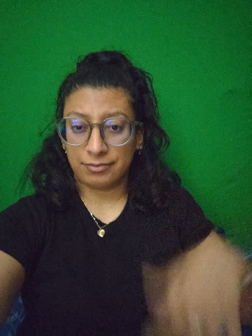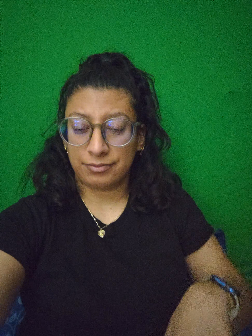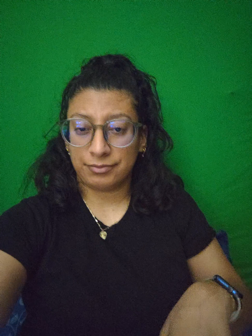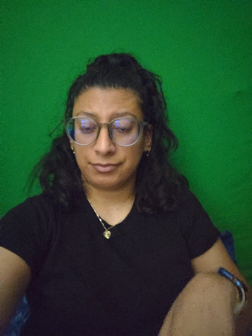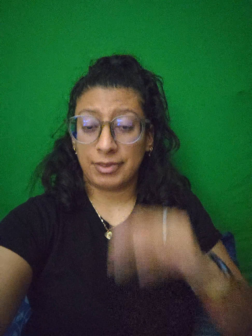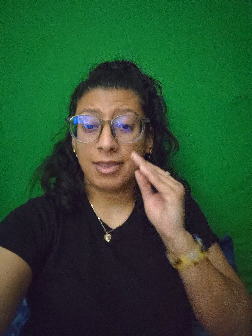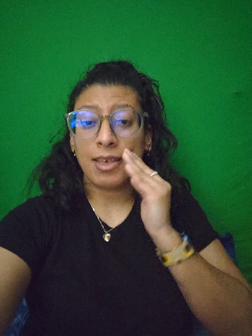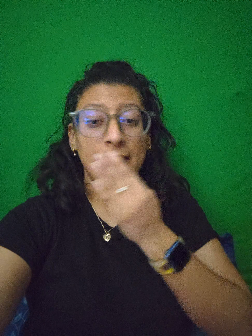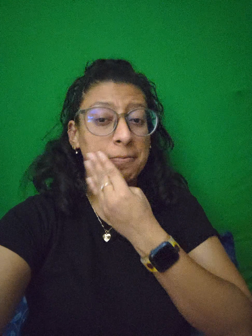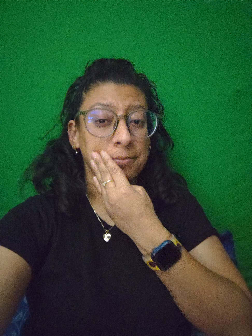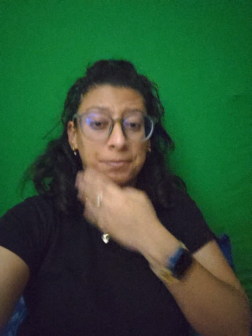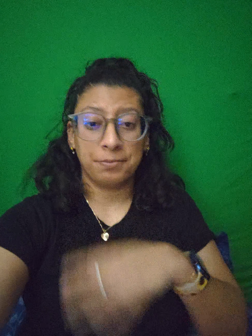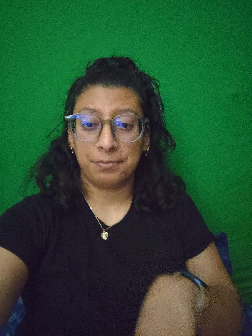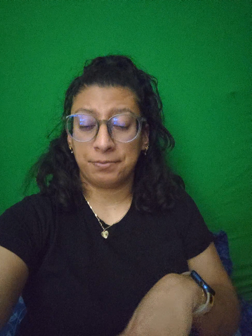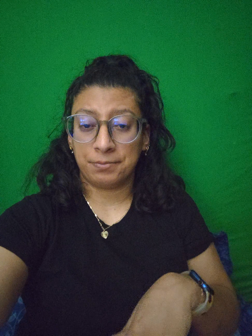napkin